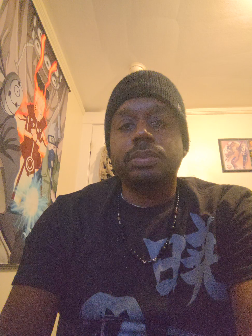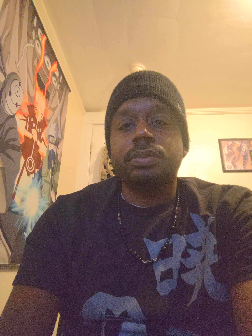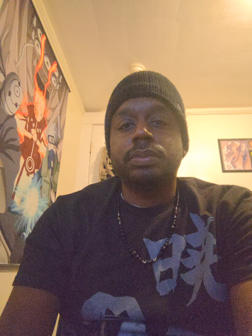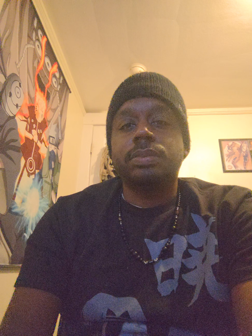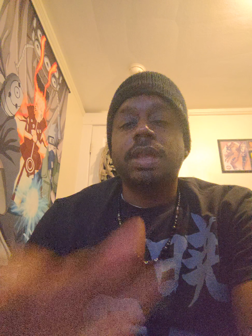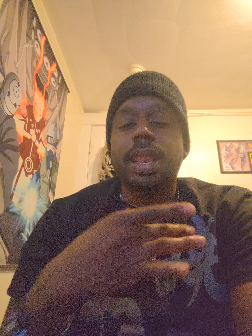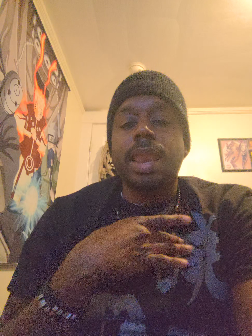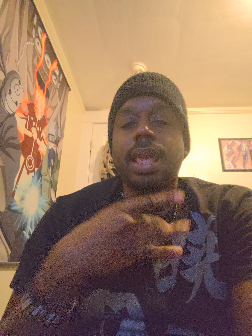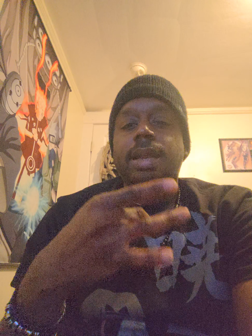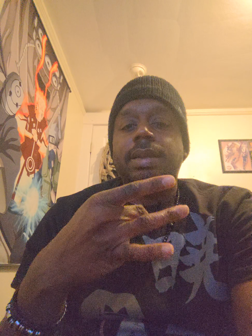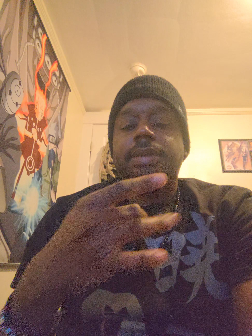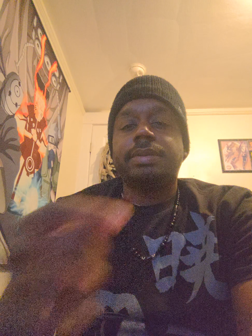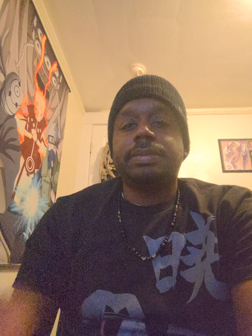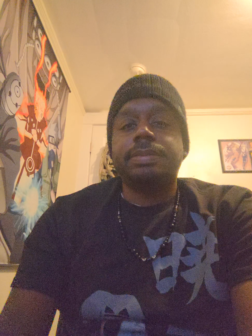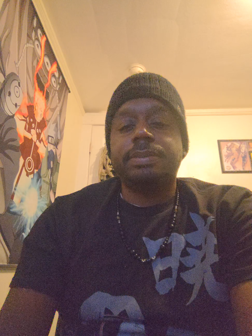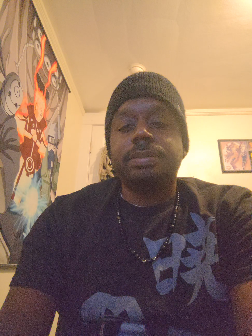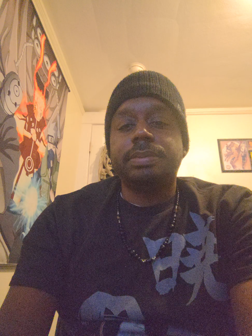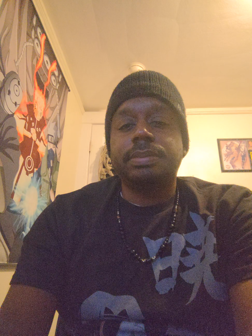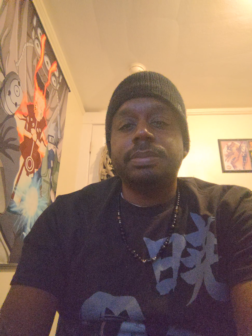like